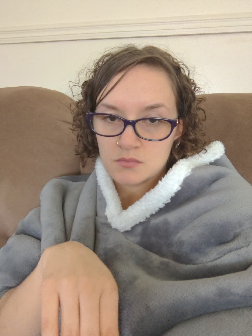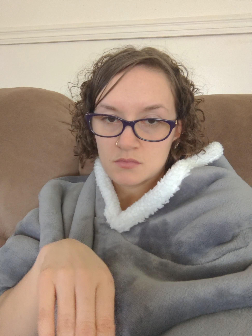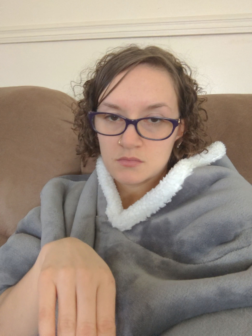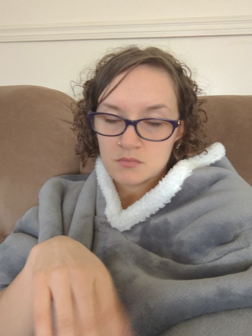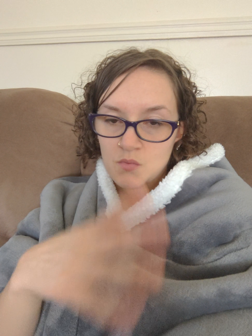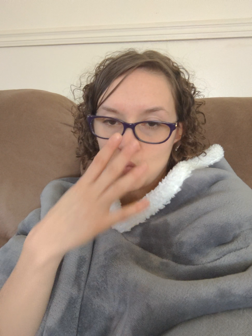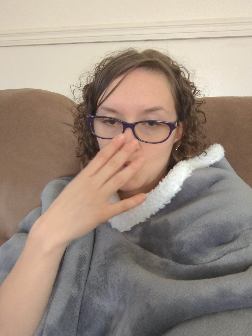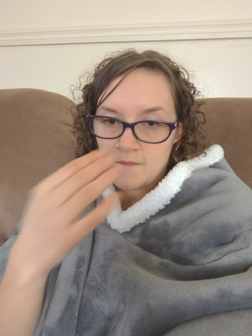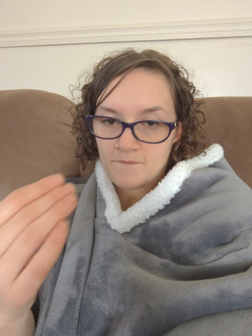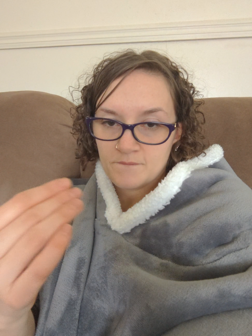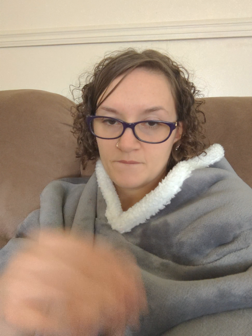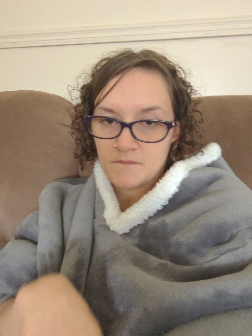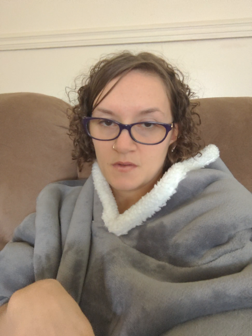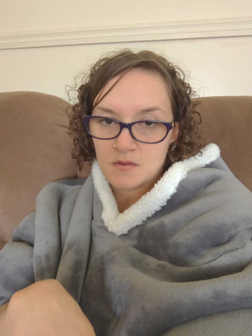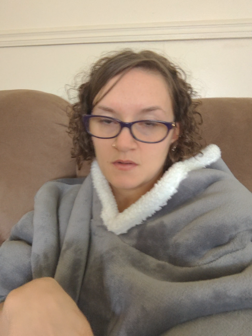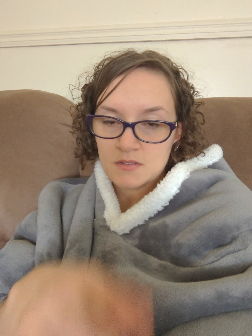wolf